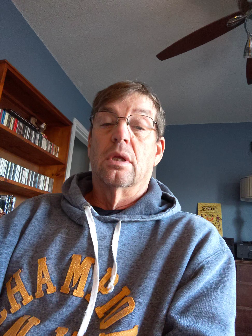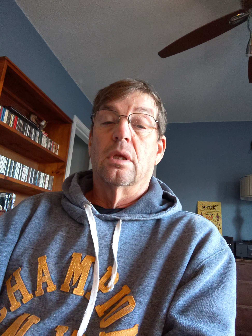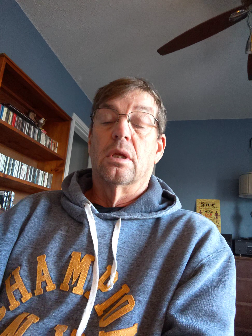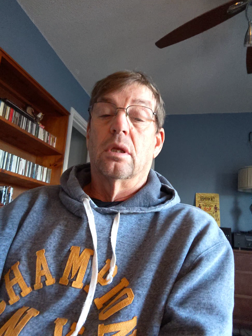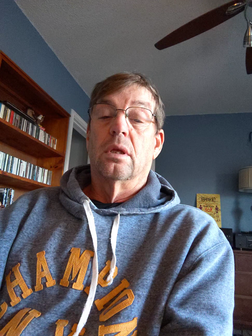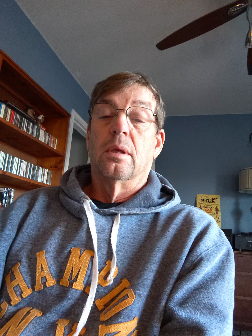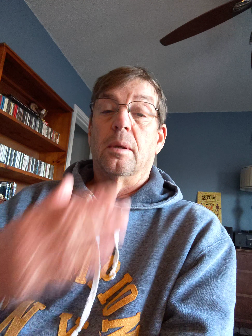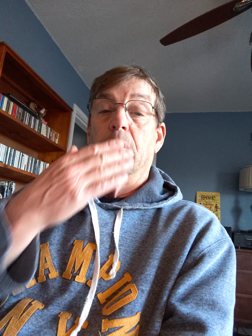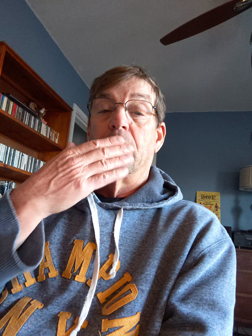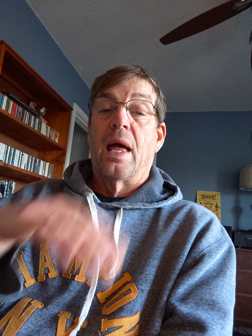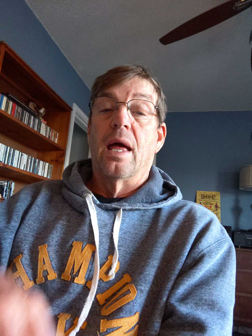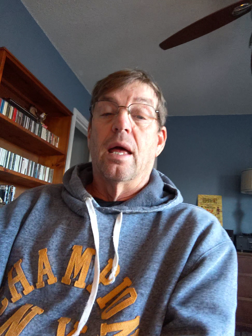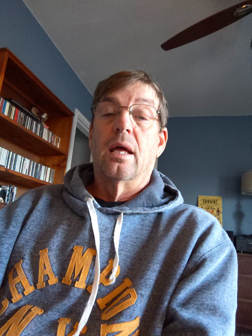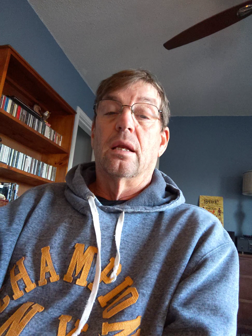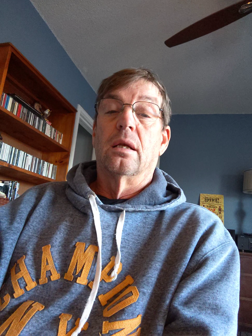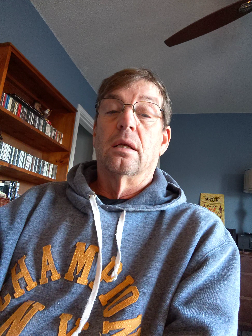bad